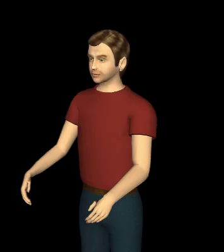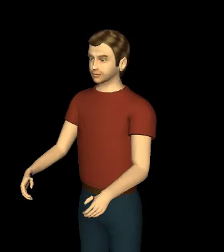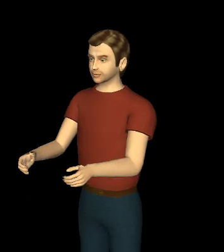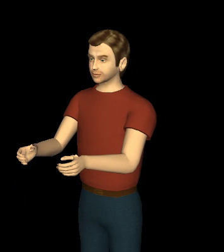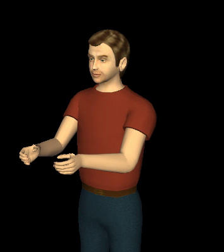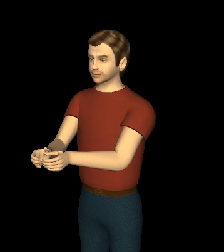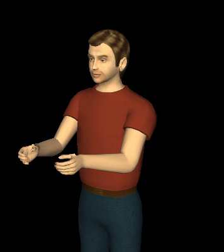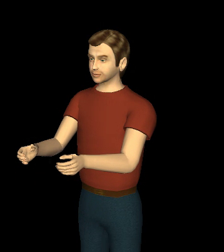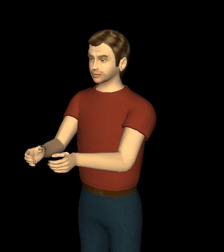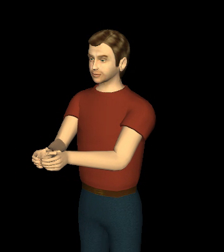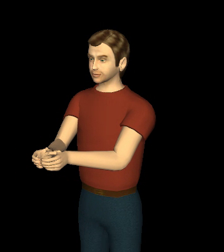يجتمع